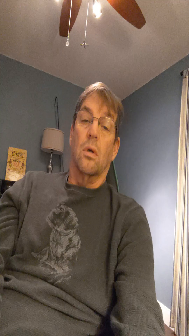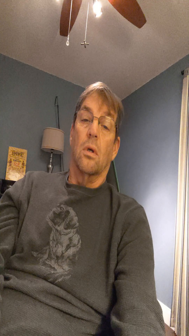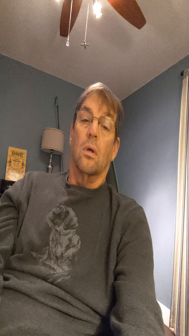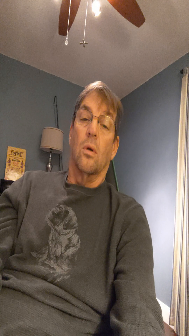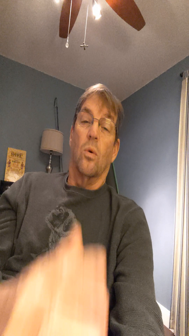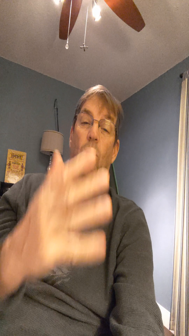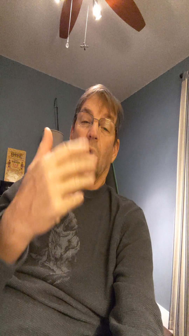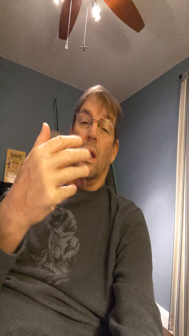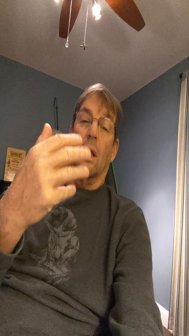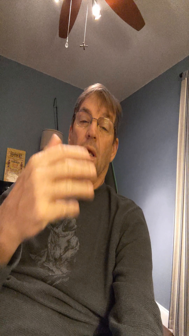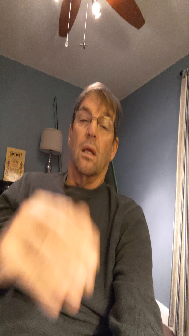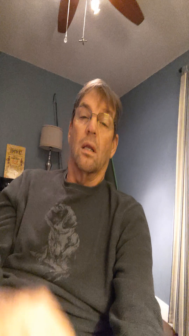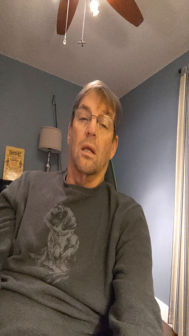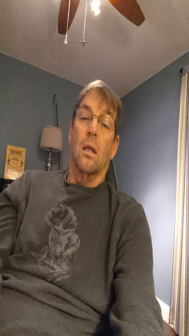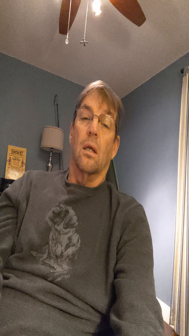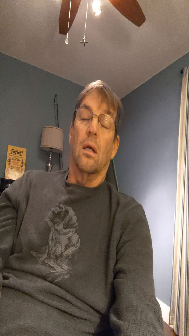wait